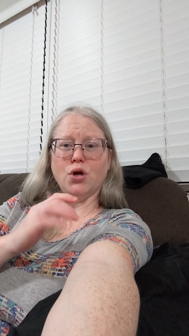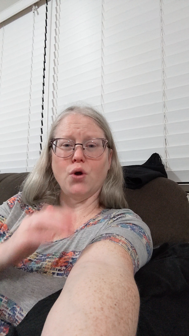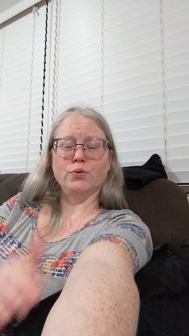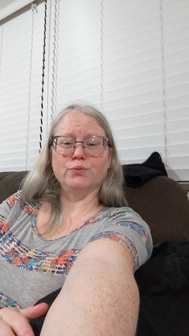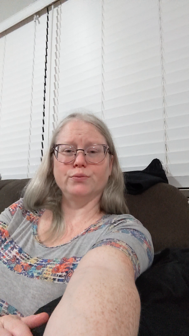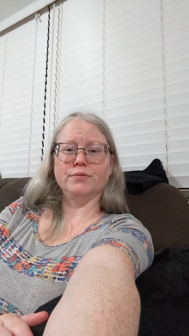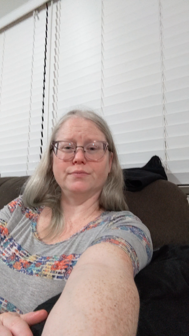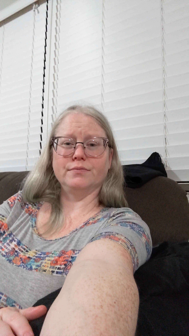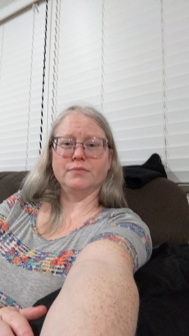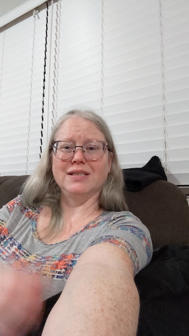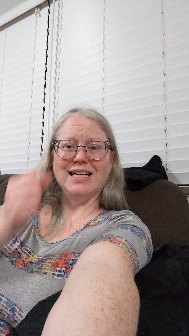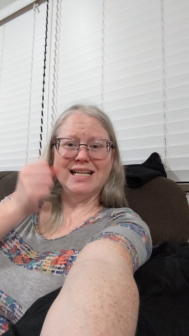hit